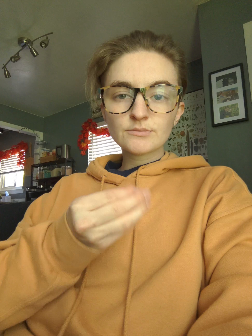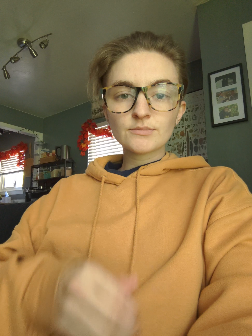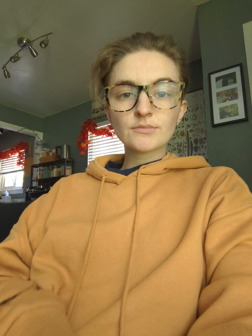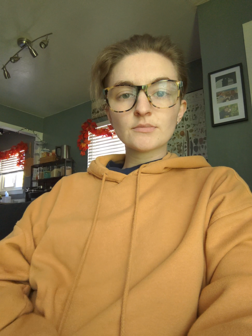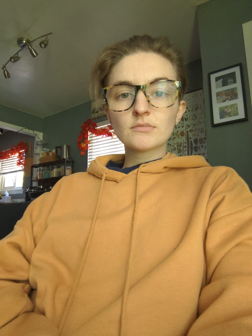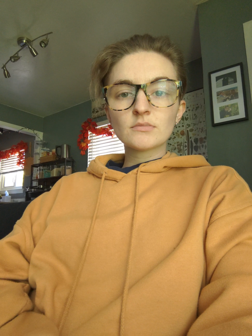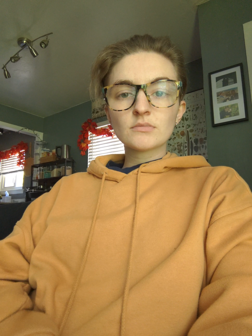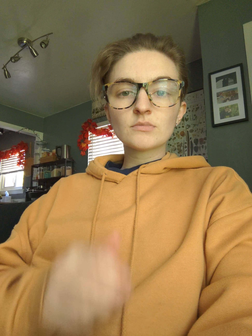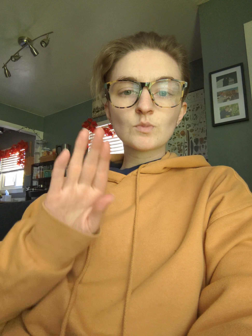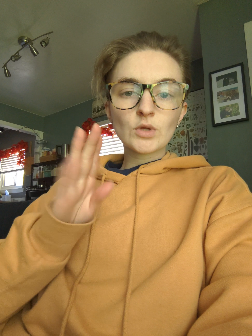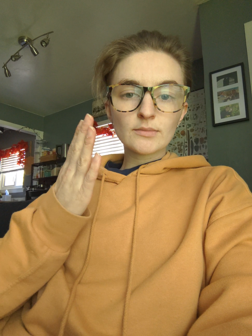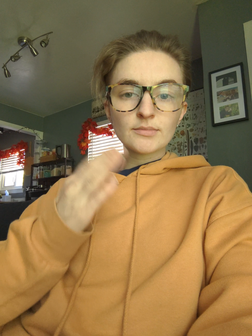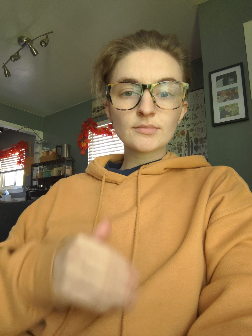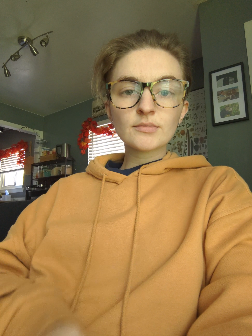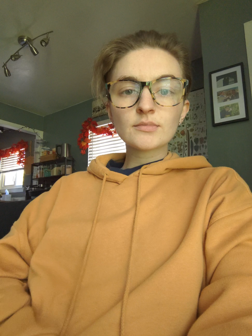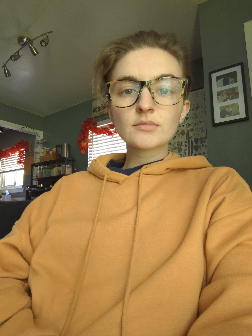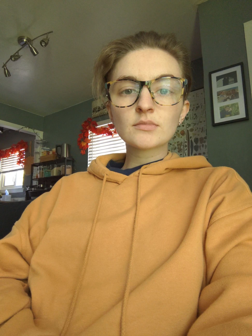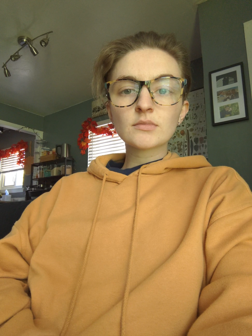door